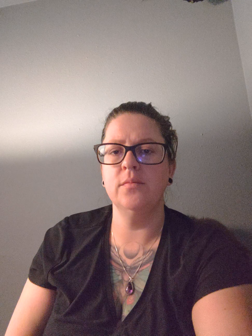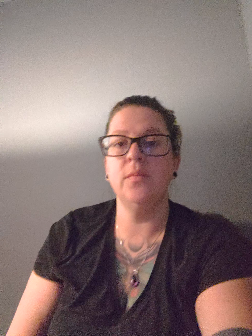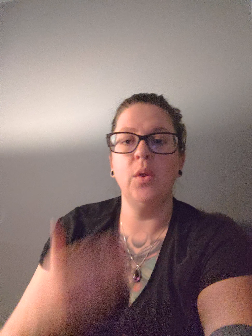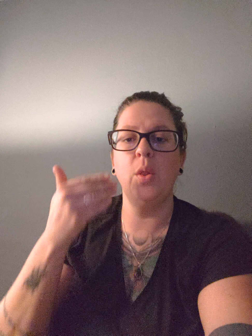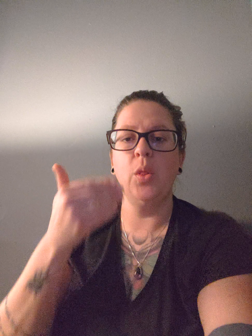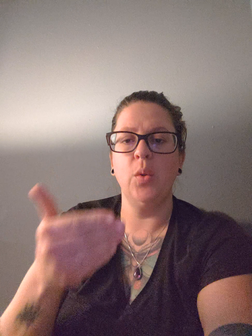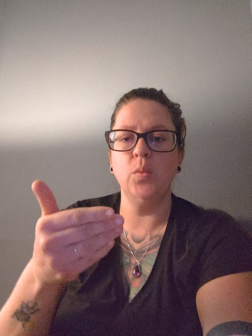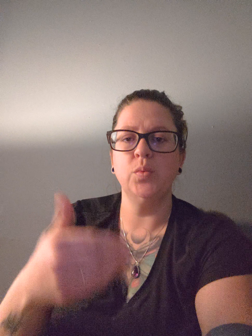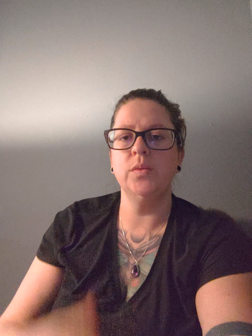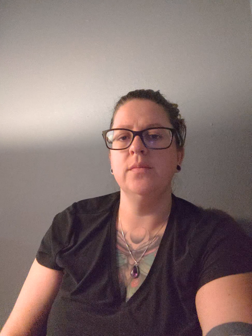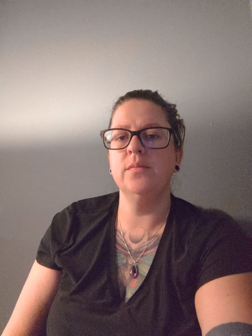close